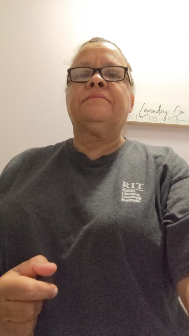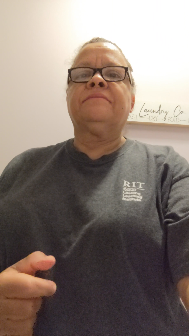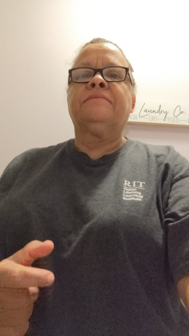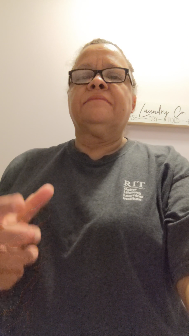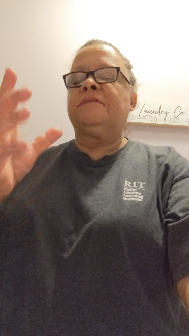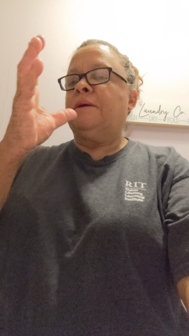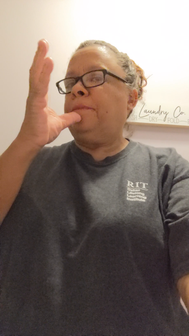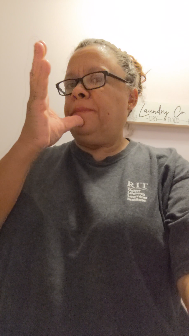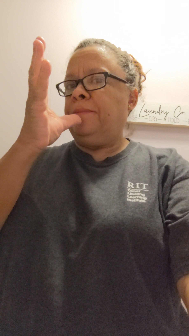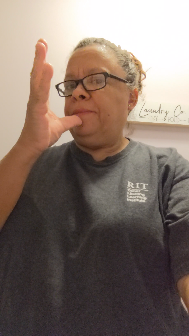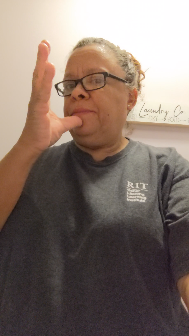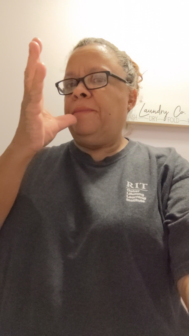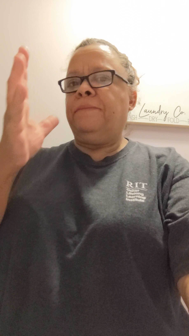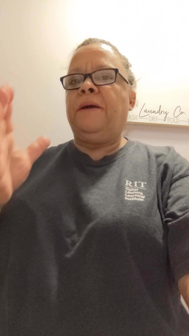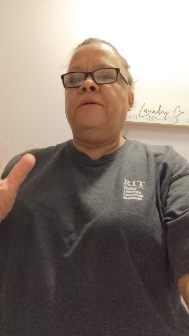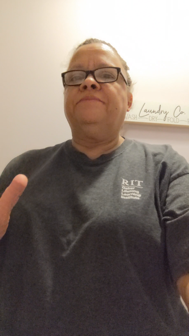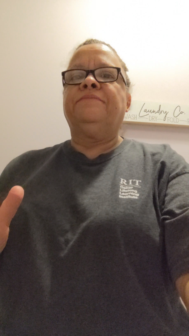mommy